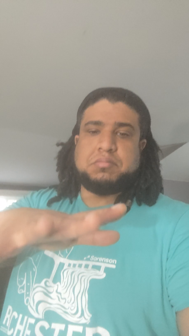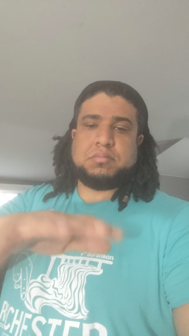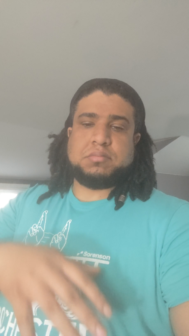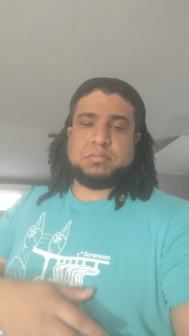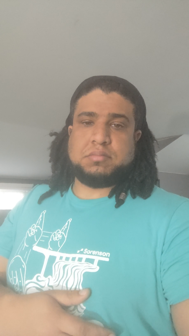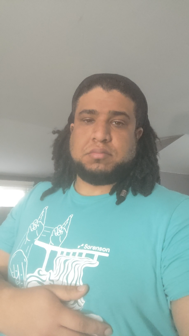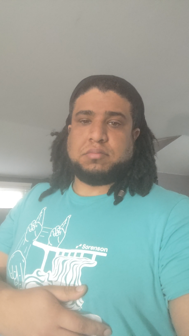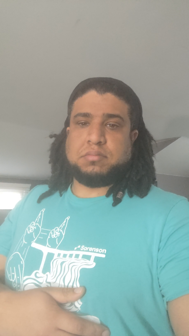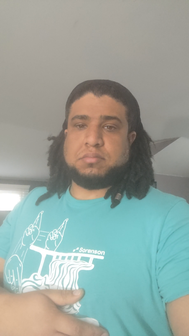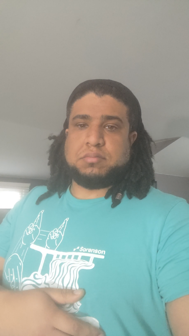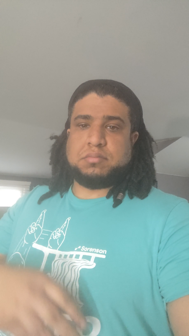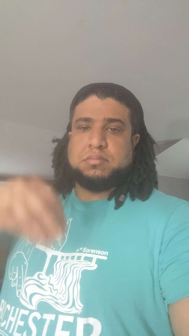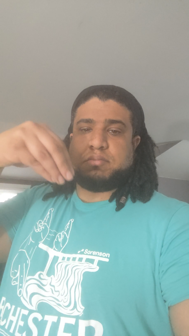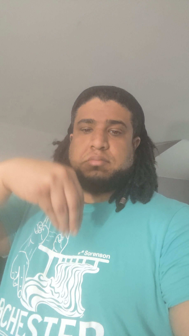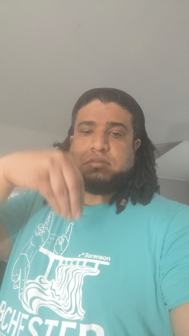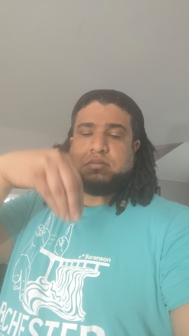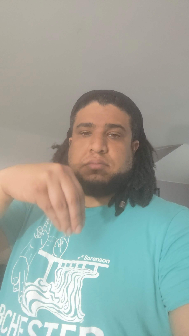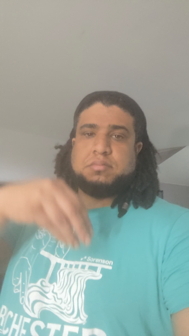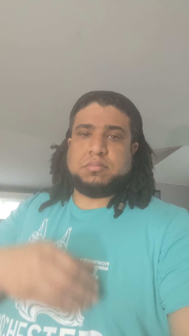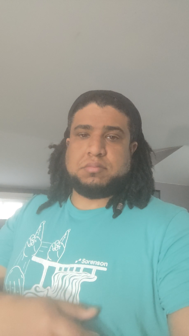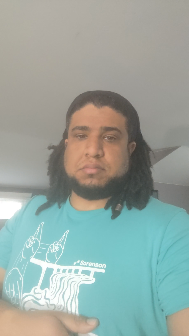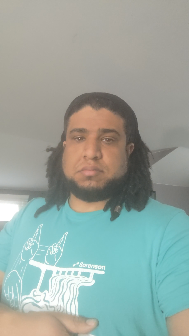inside